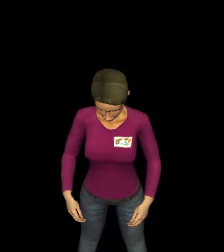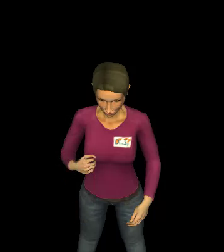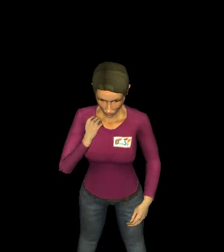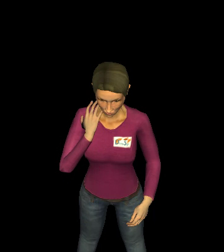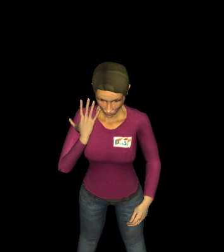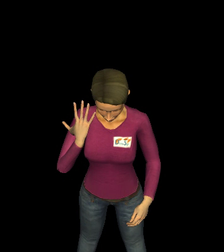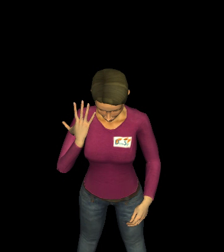أبيض